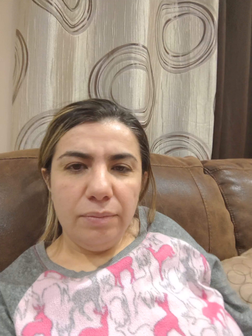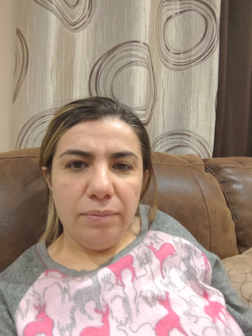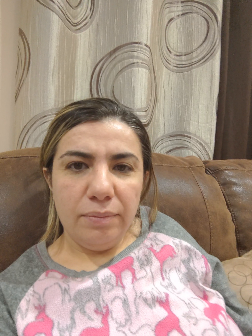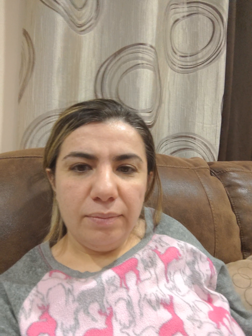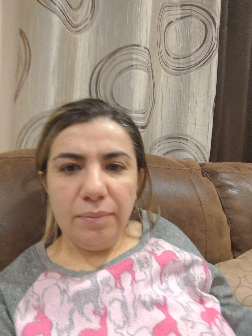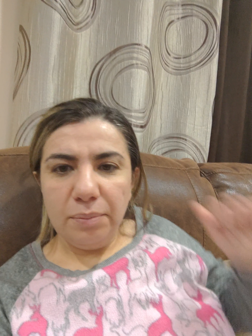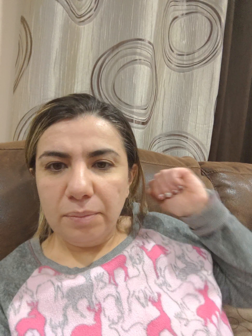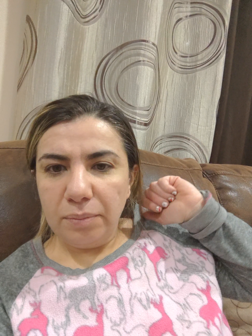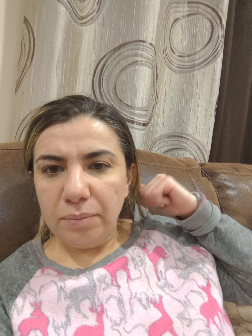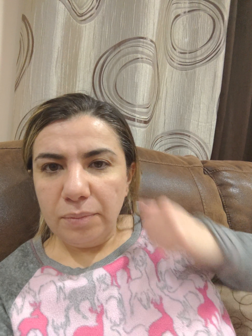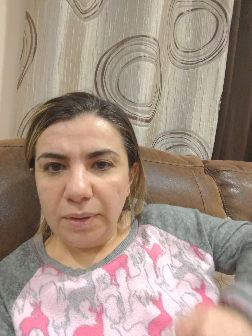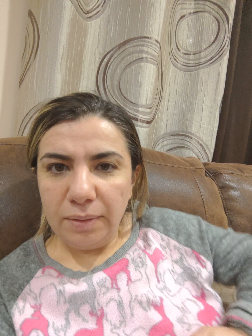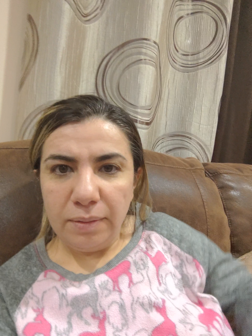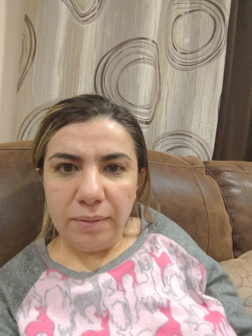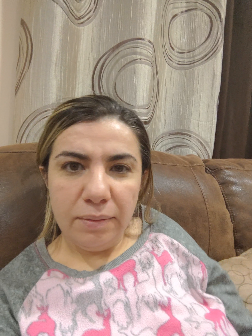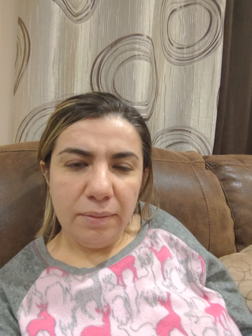jacket